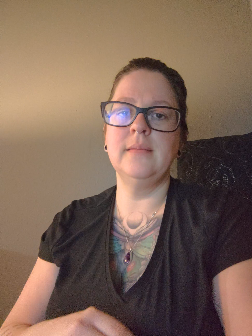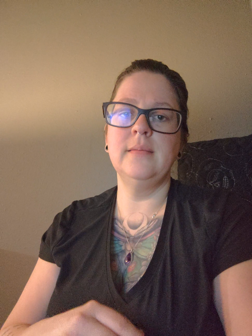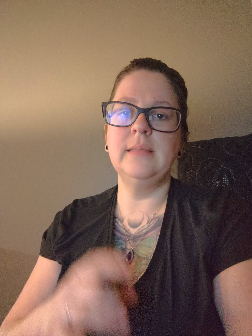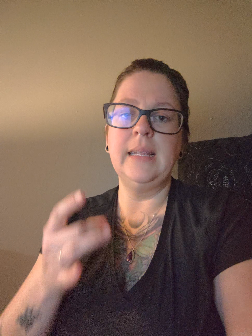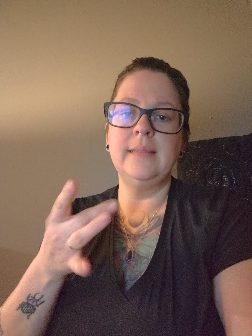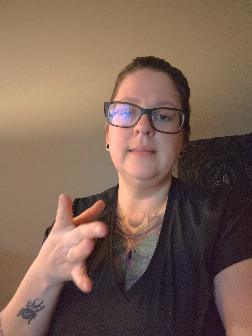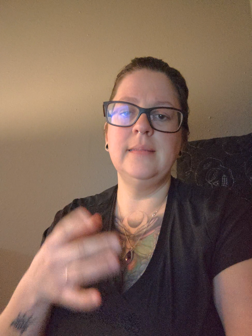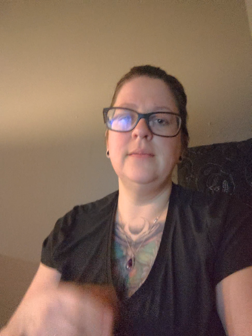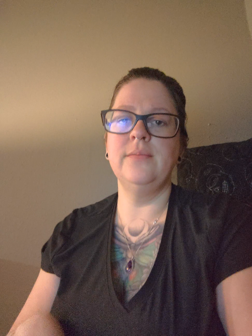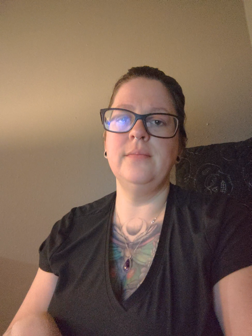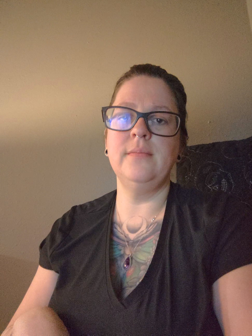hate